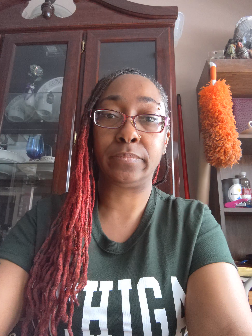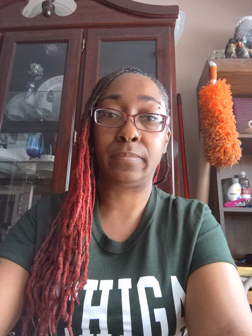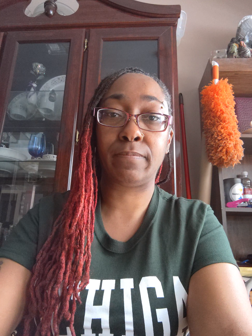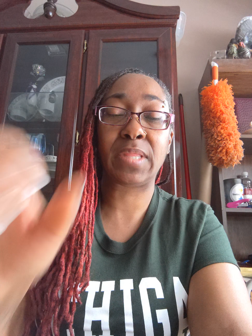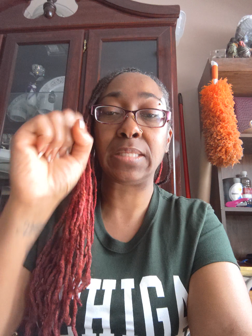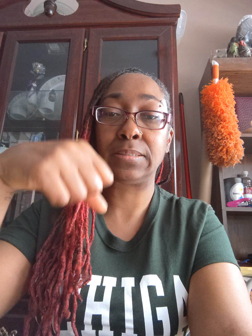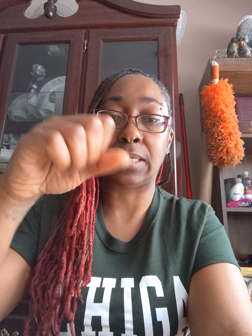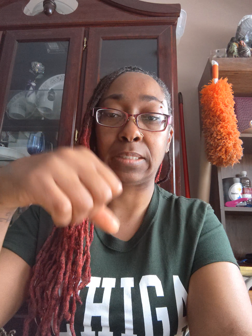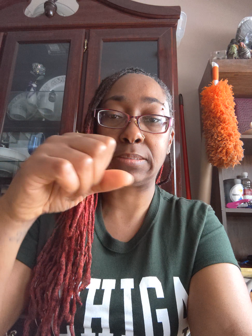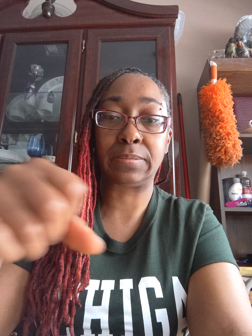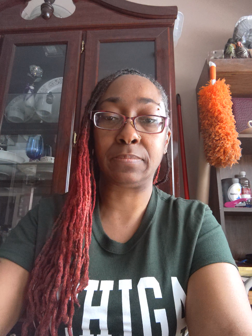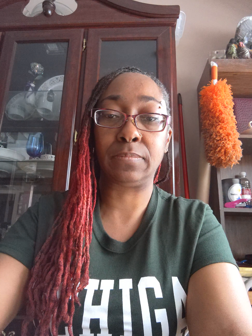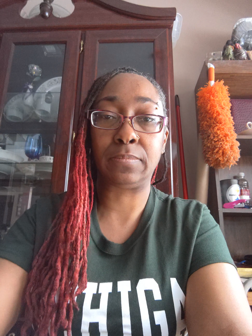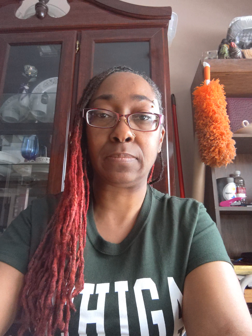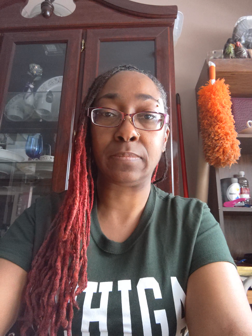yes